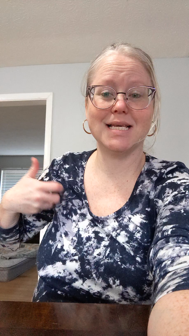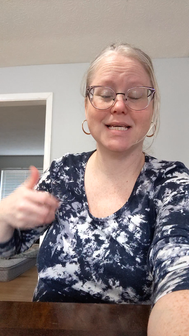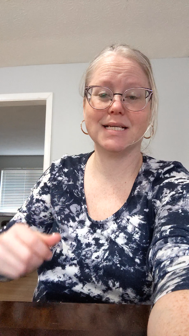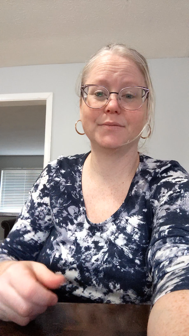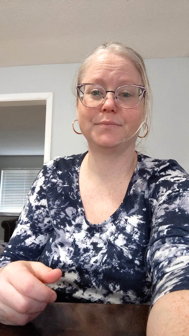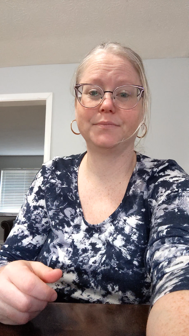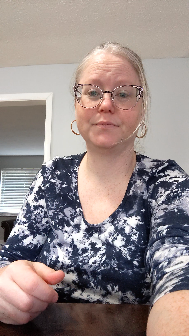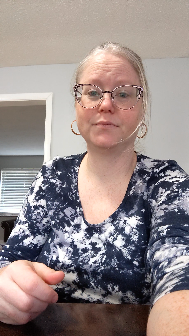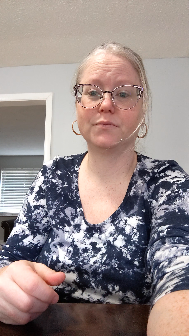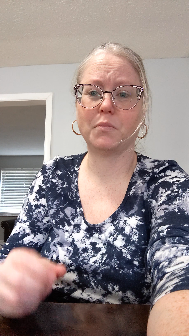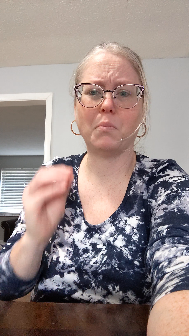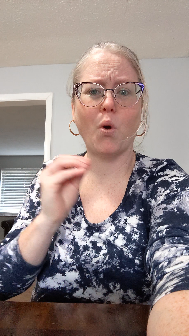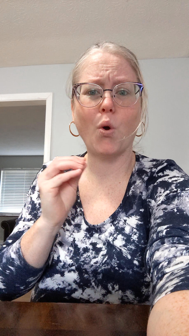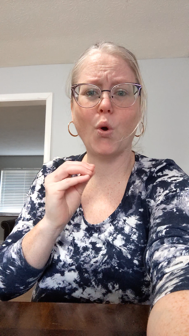more